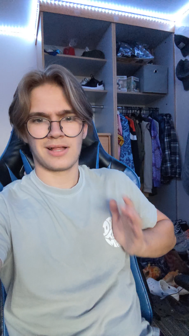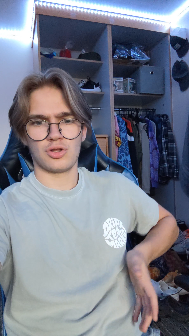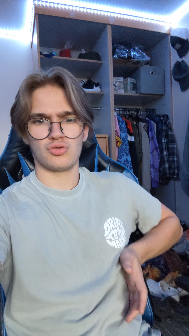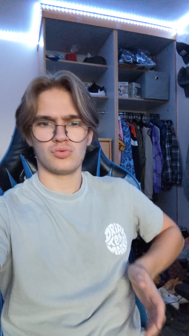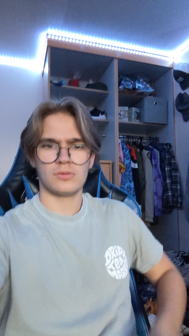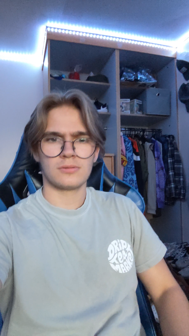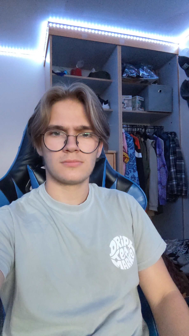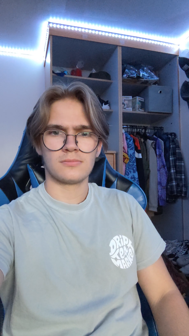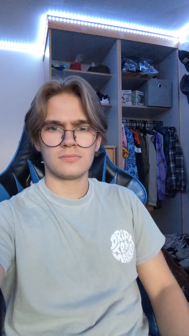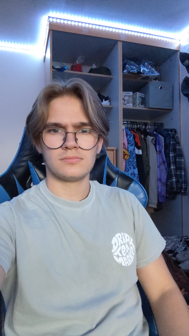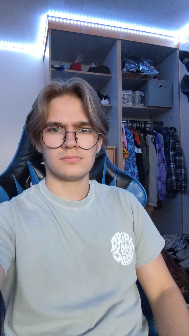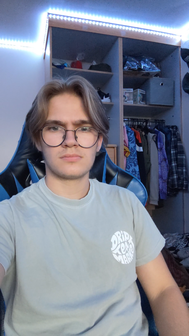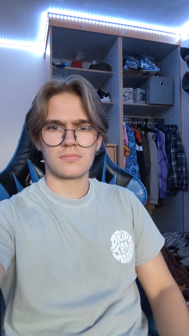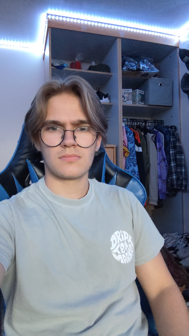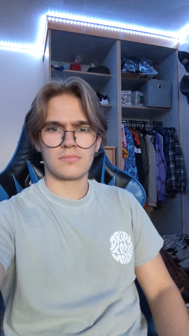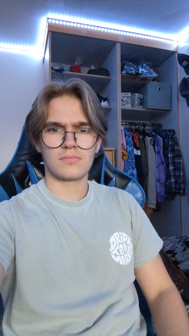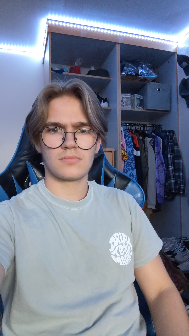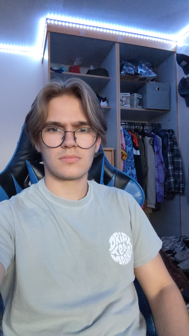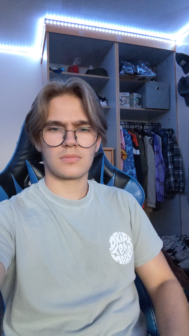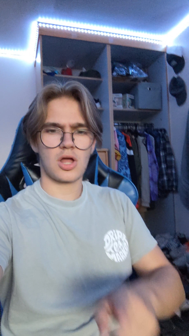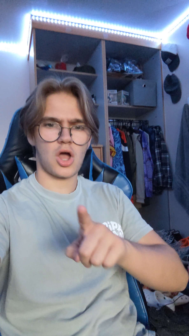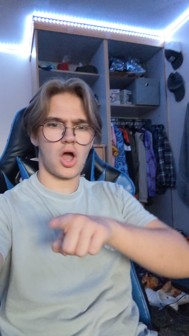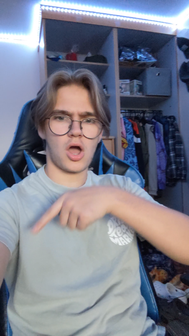long